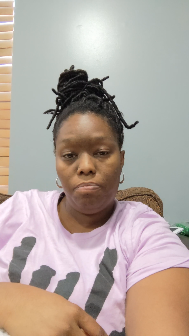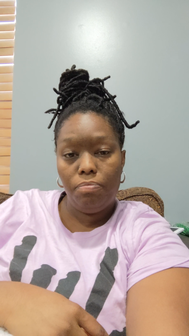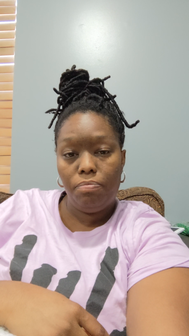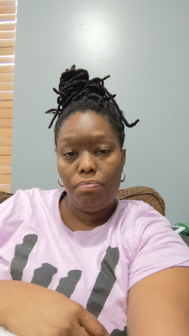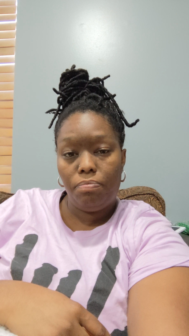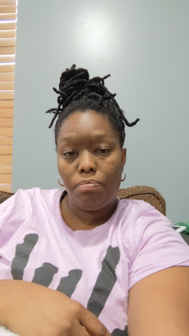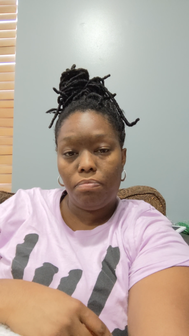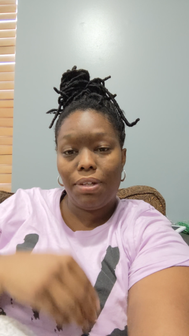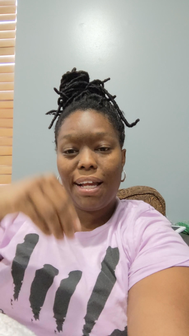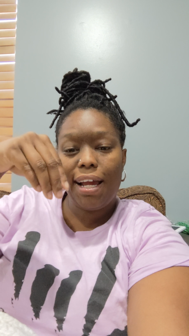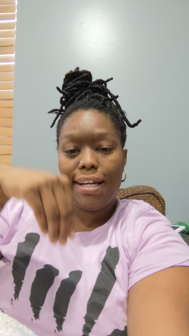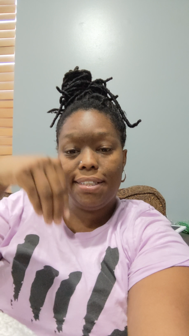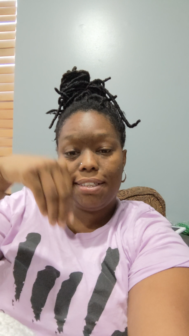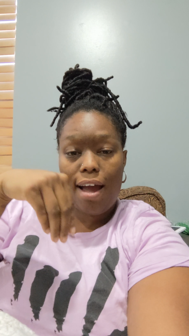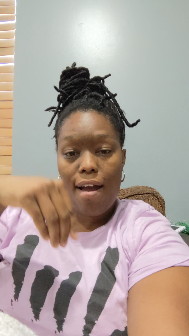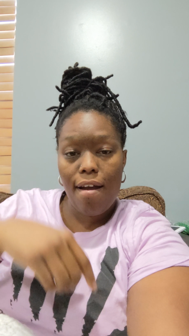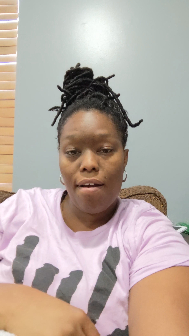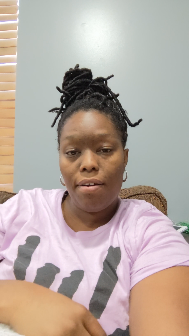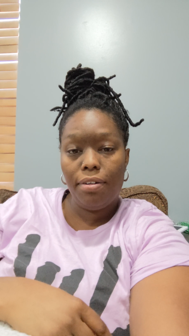inside